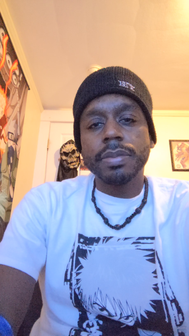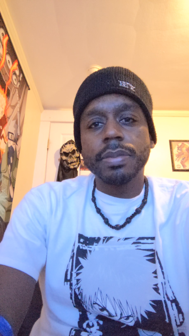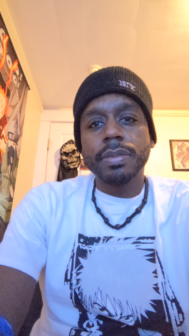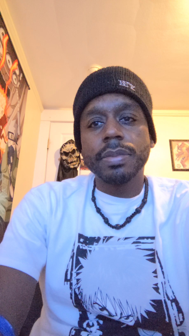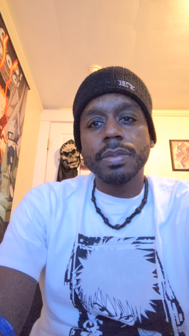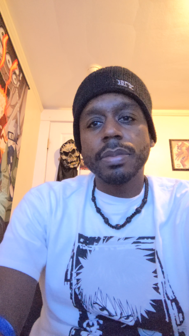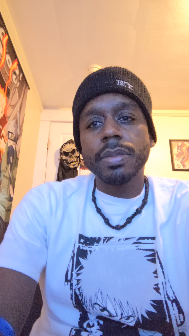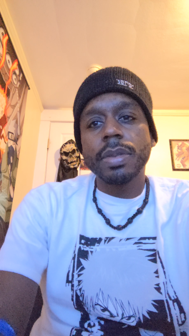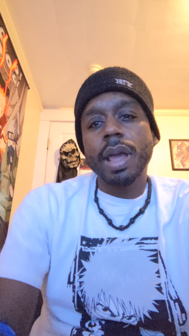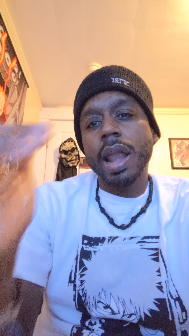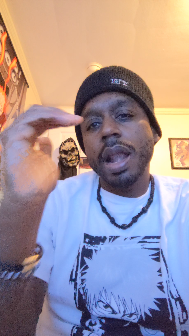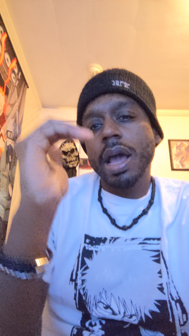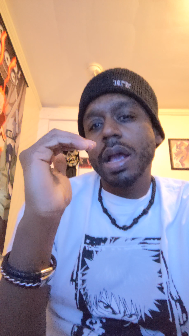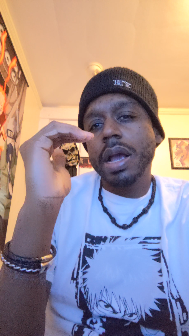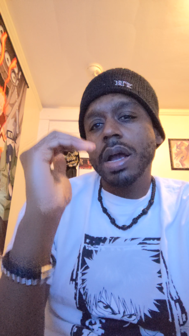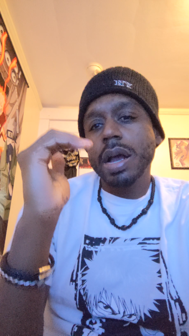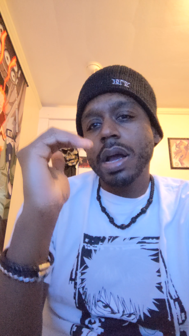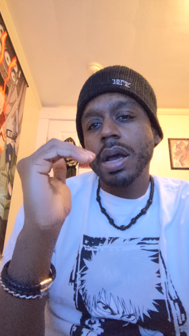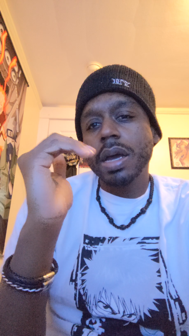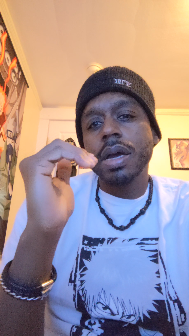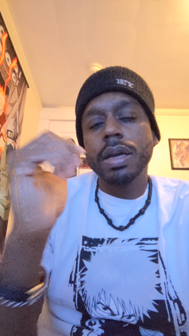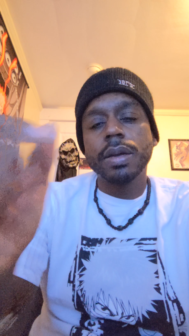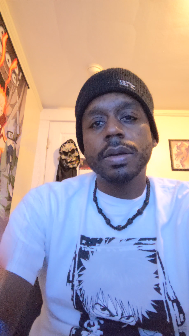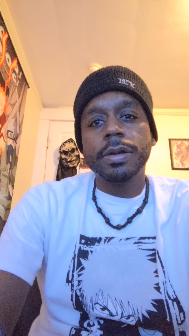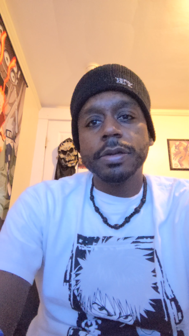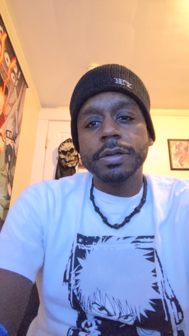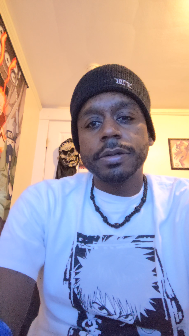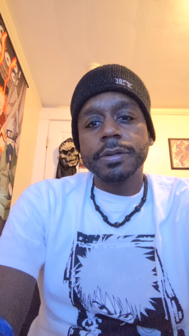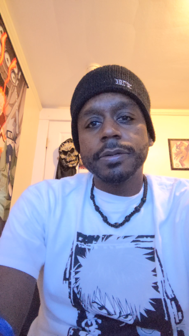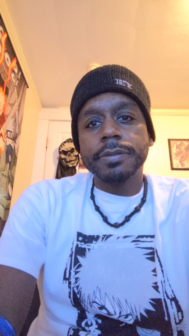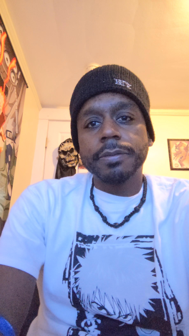little